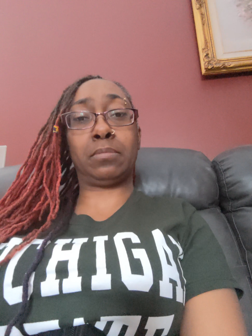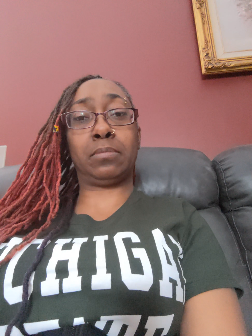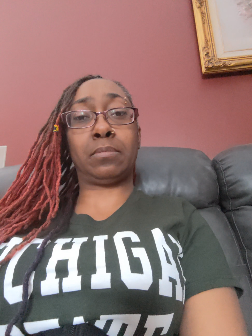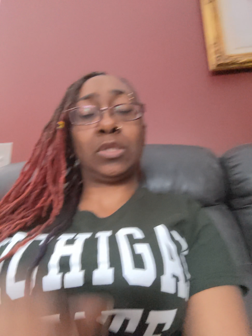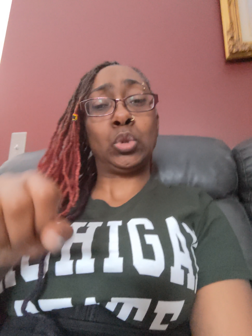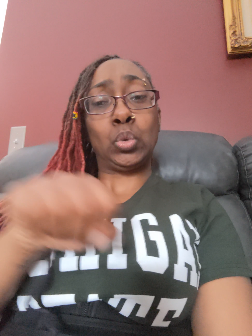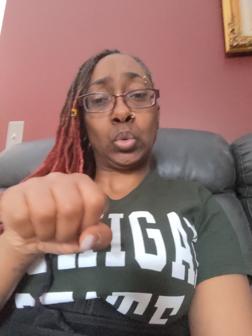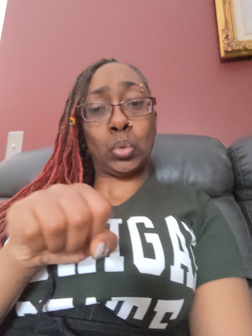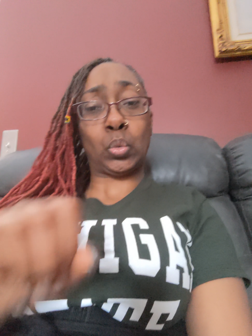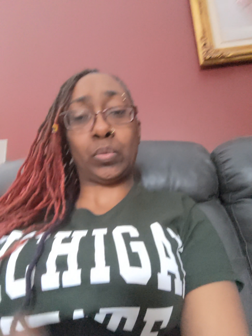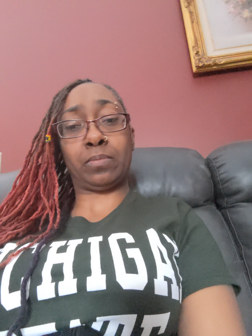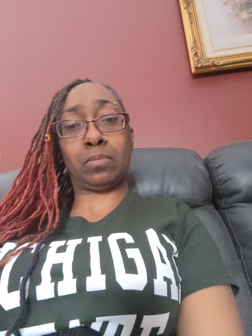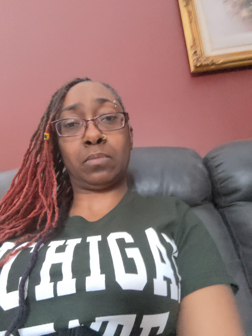shoe